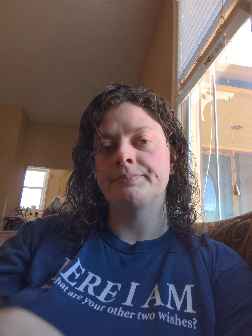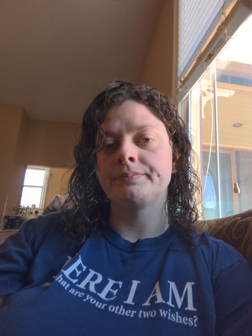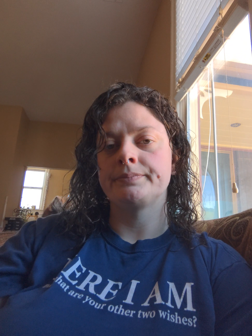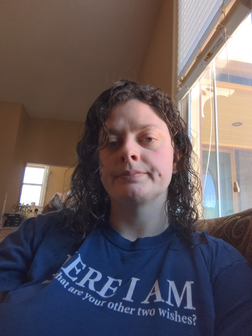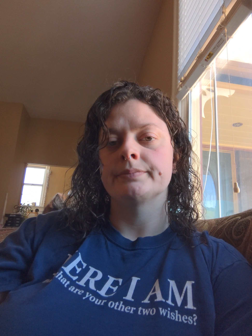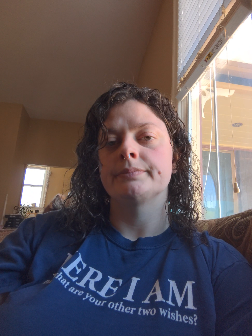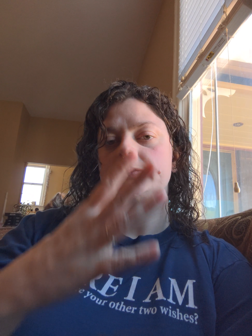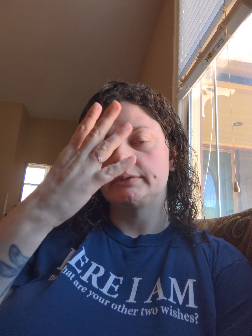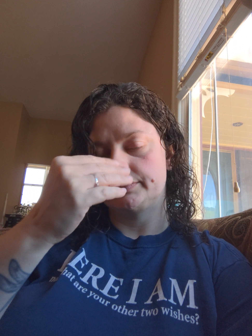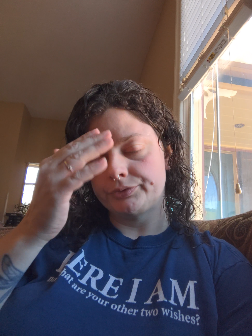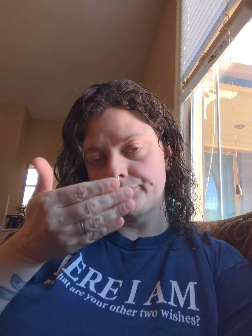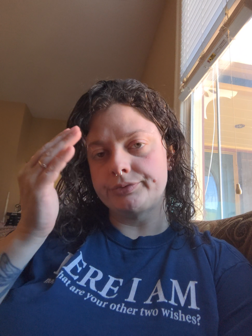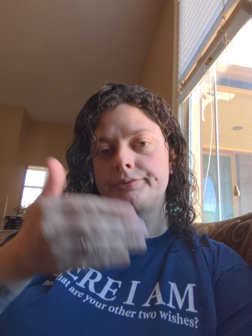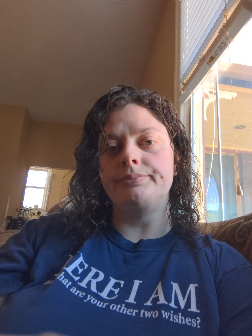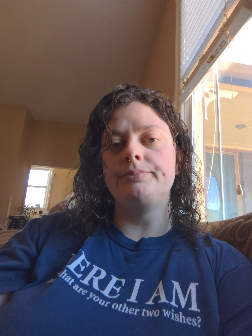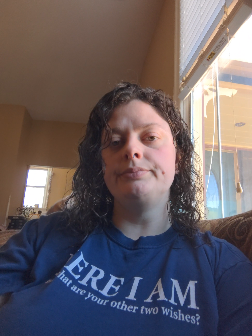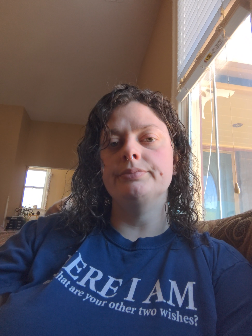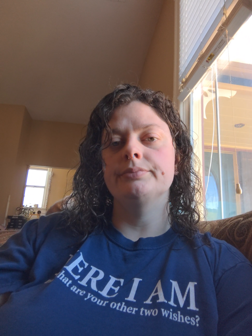sleepy